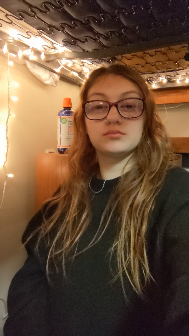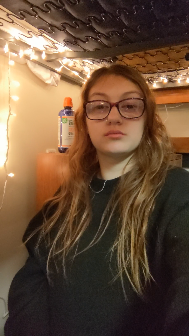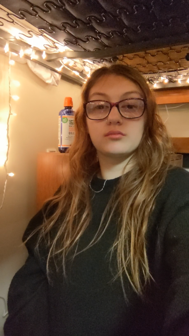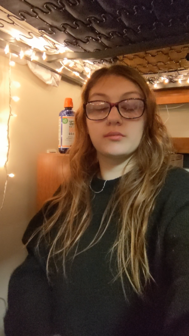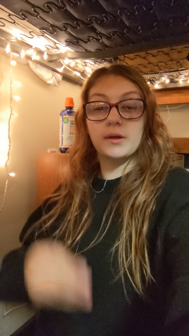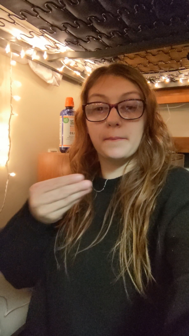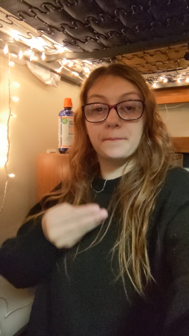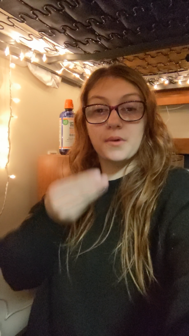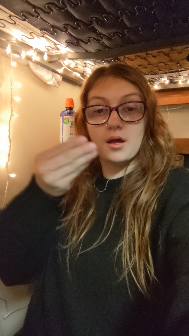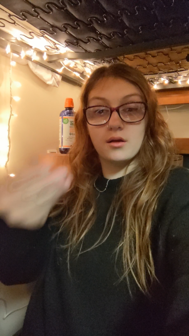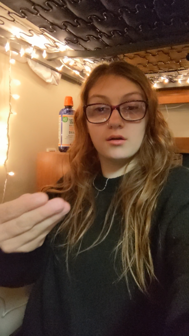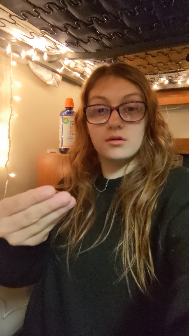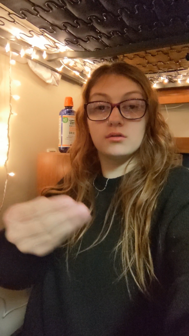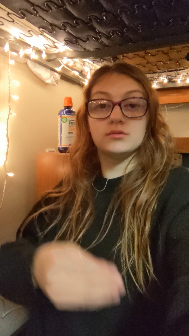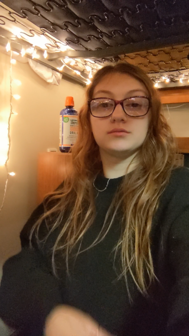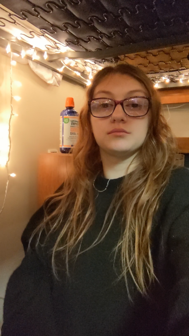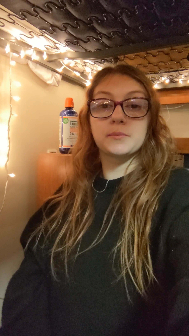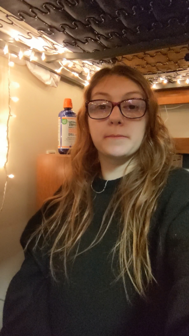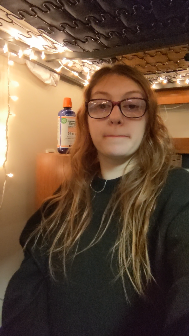buy